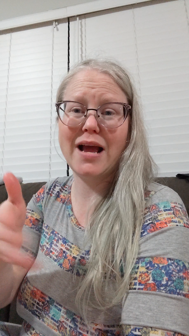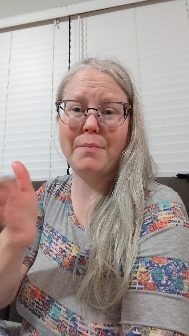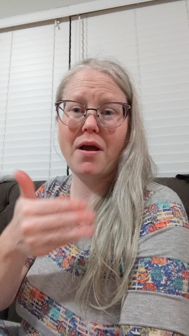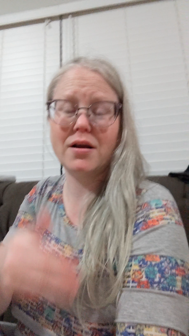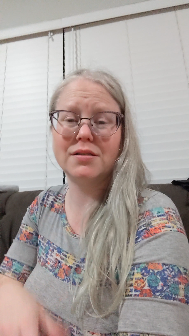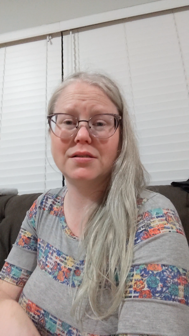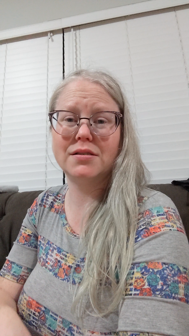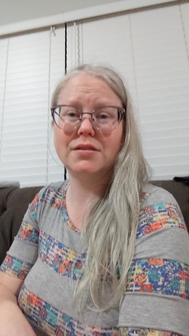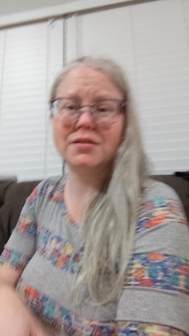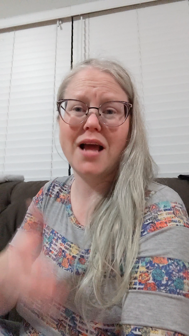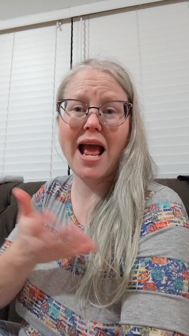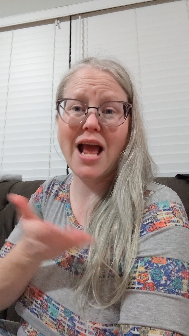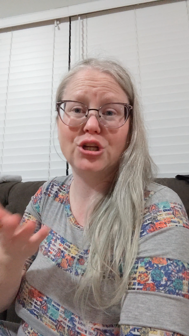carry